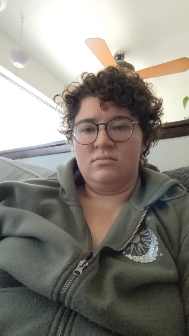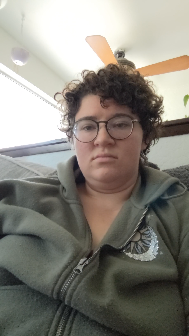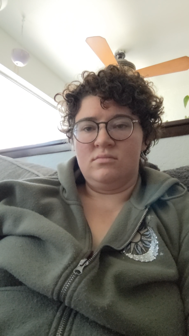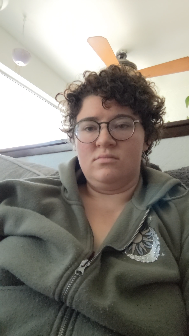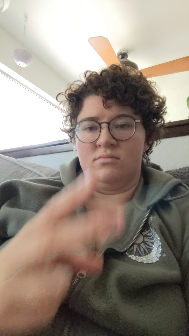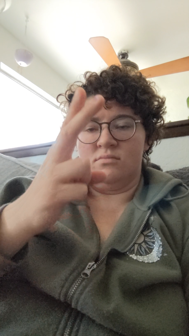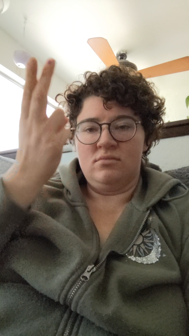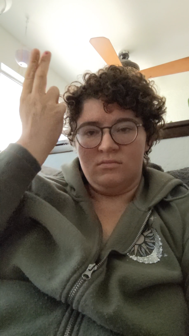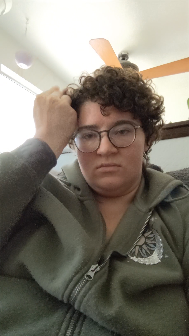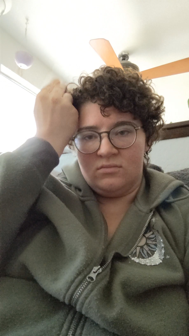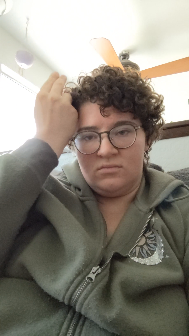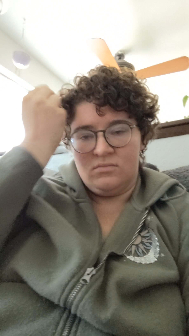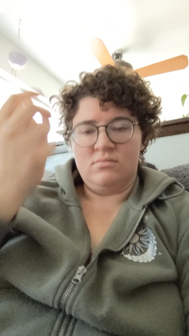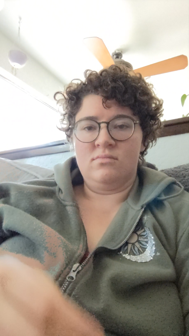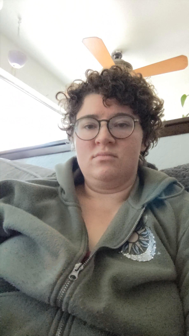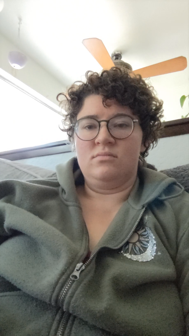rabbit